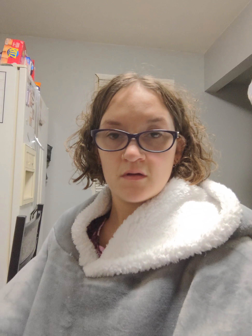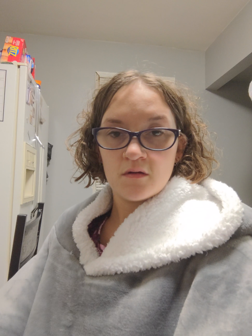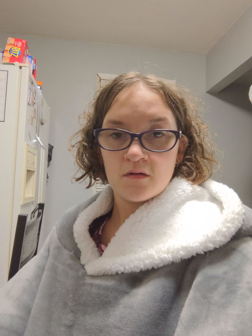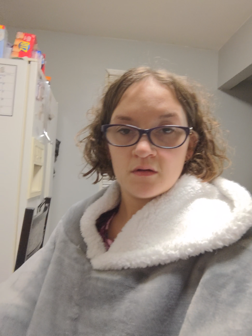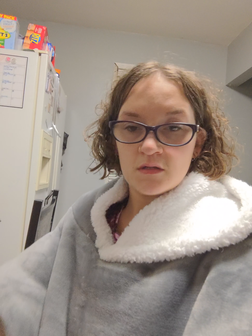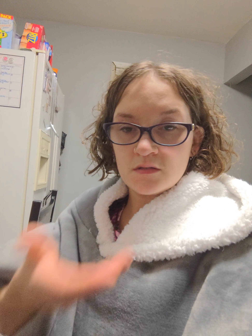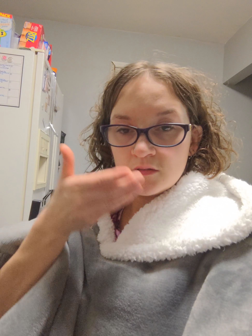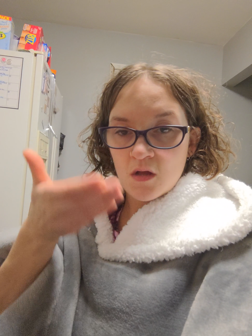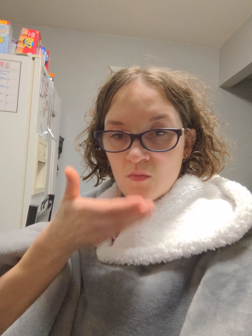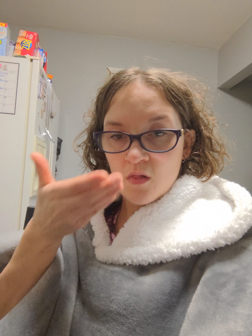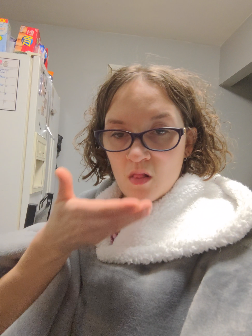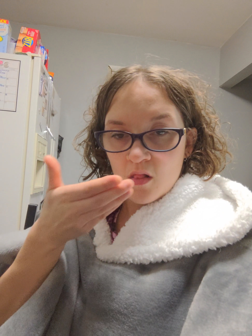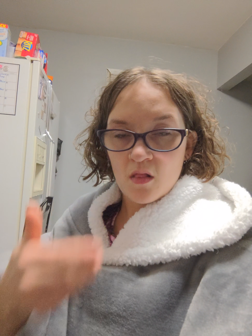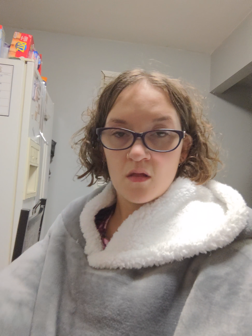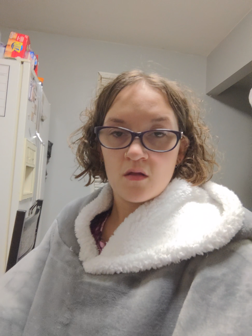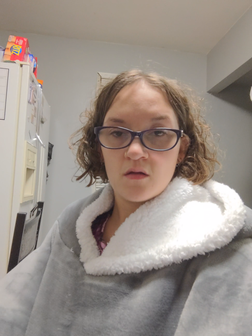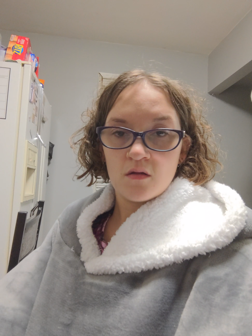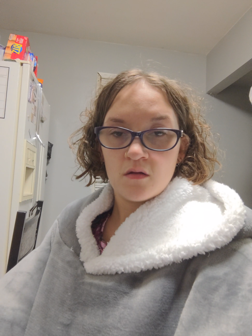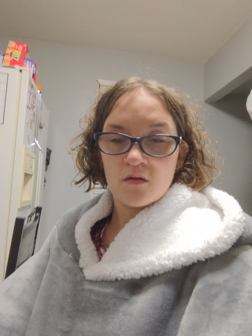cereal